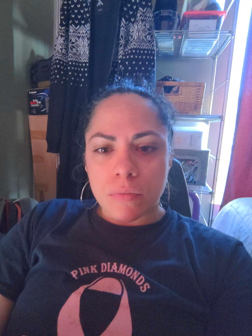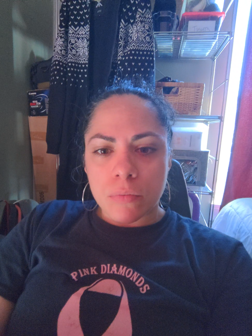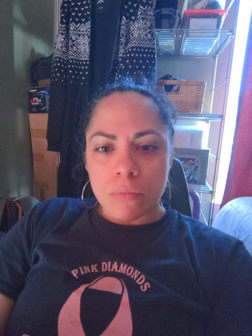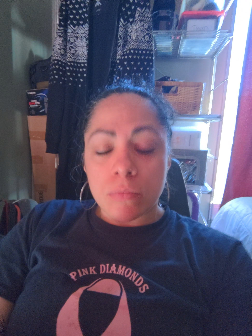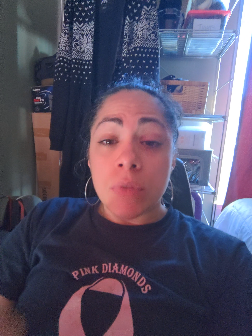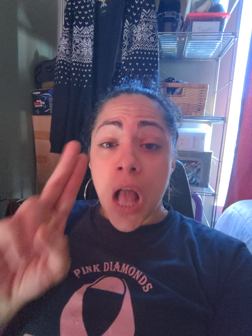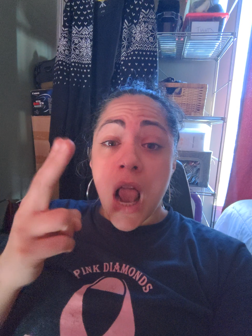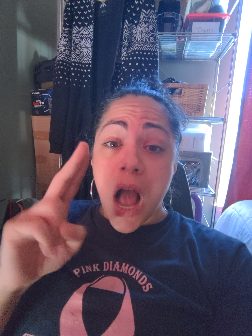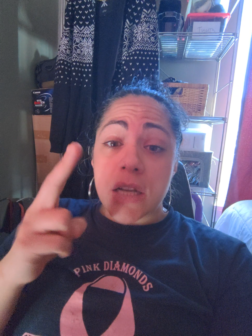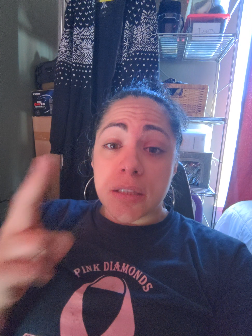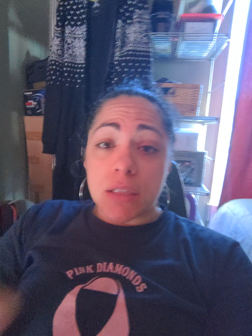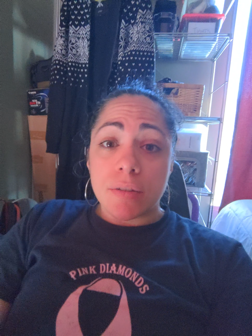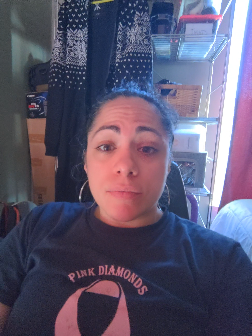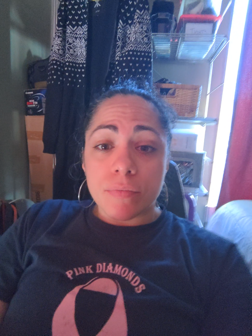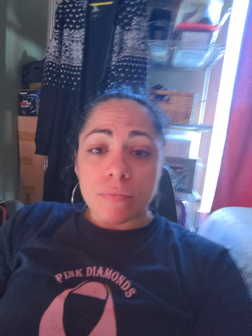closet